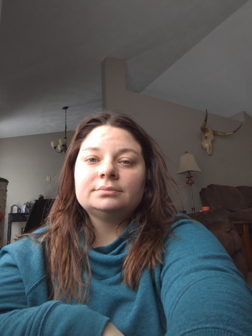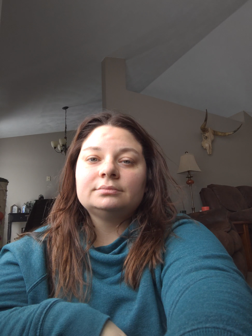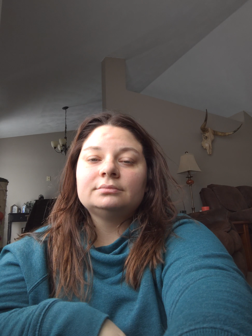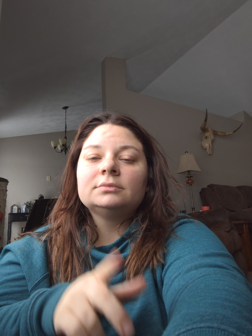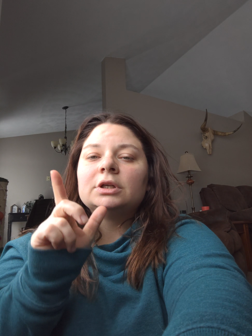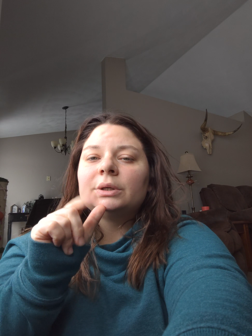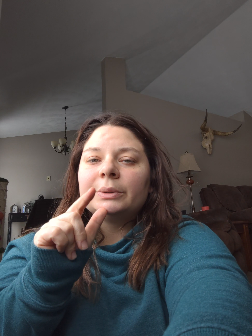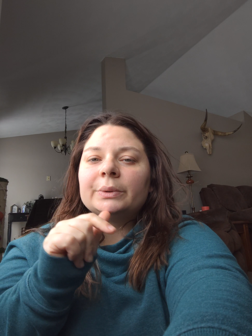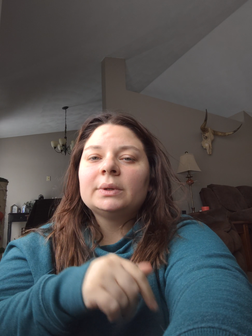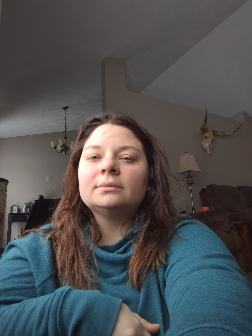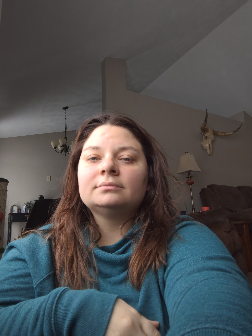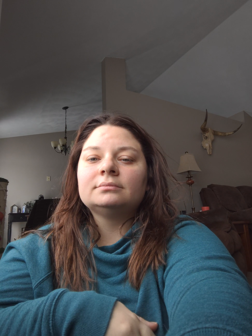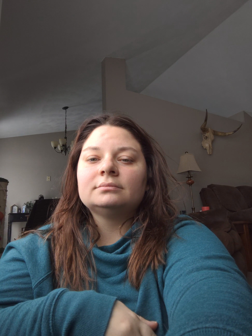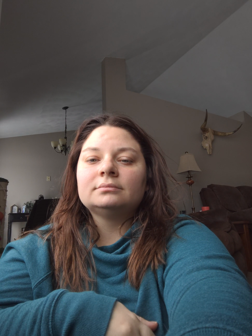who